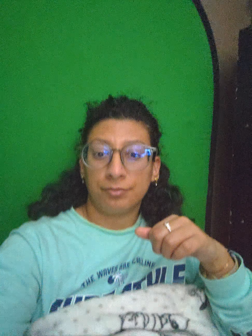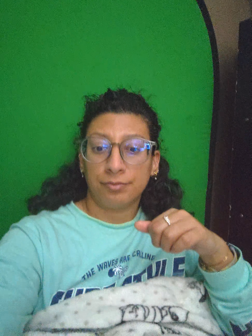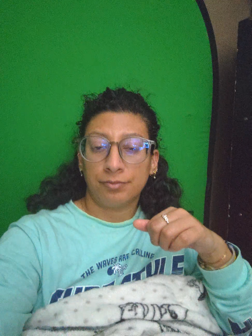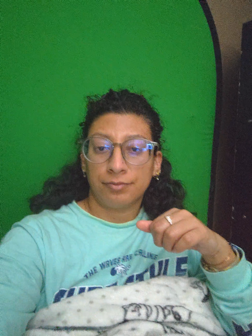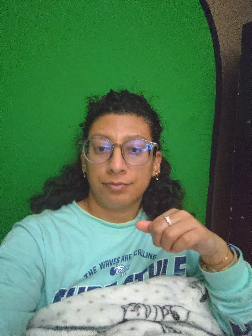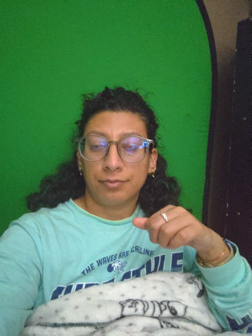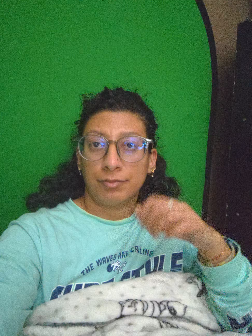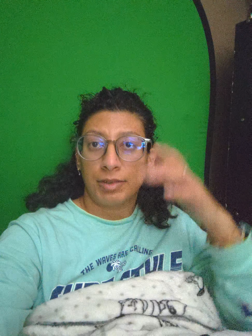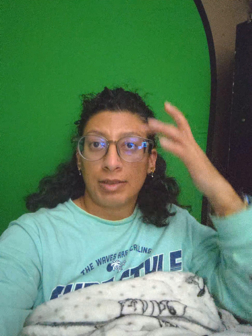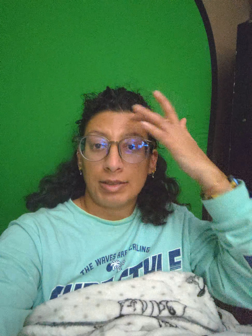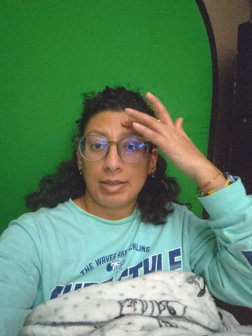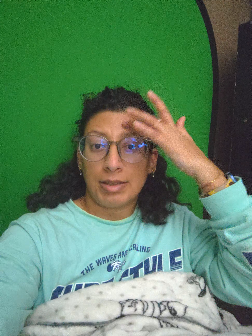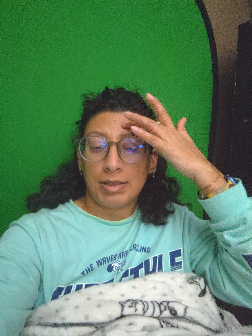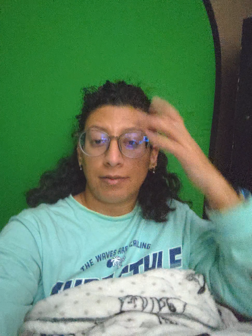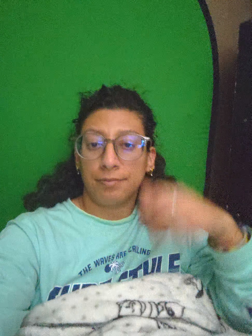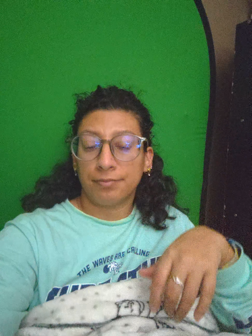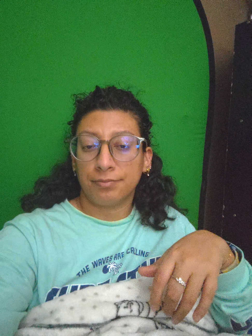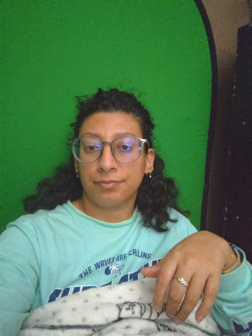sick